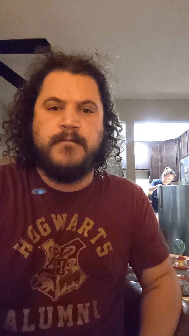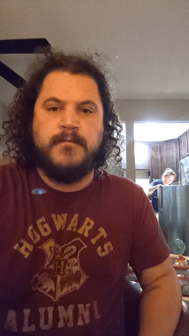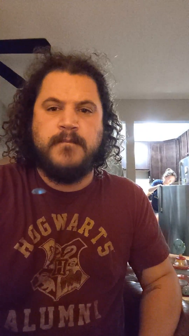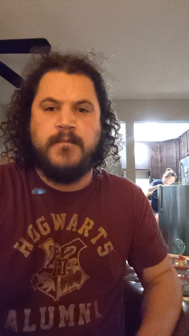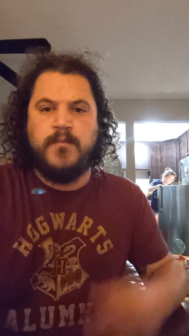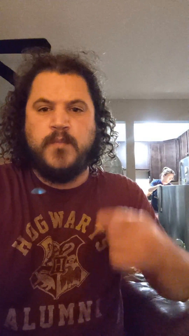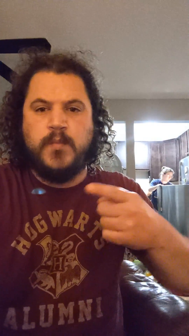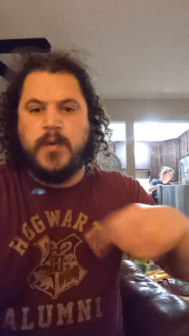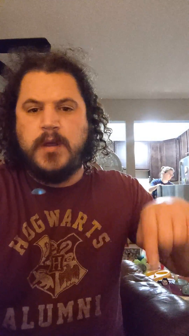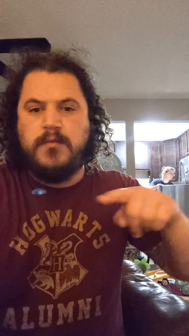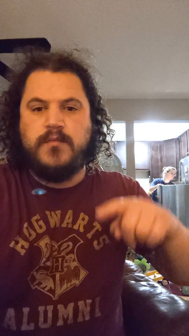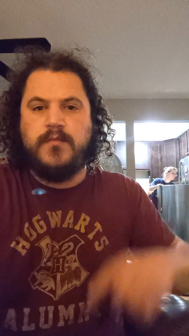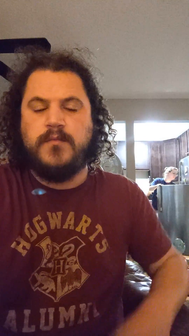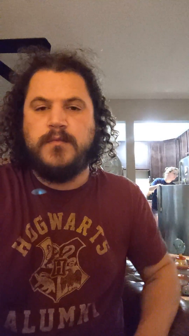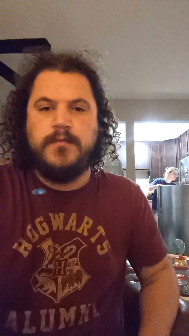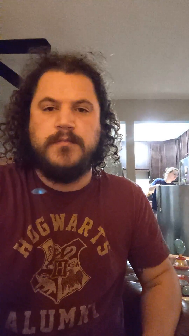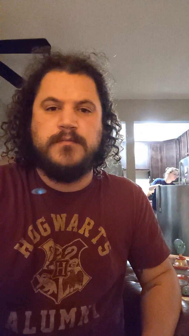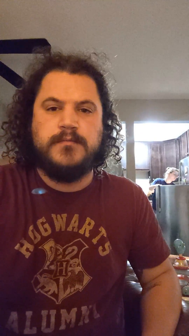around